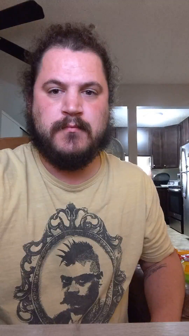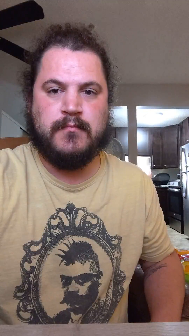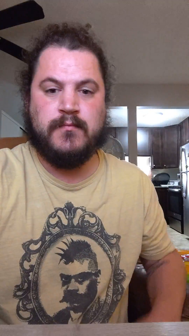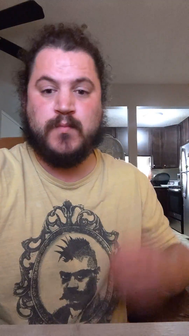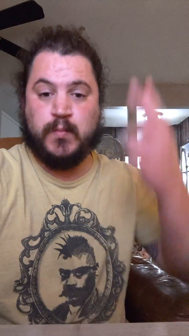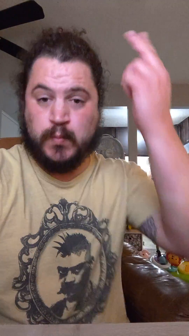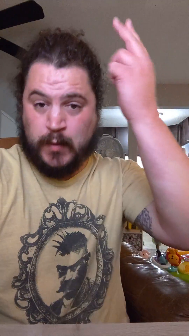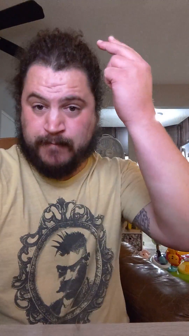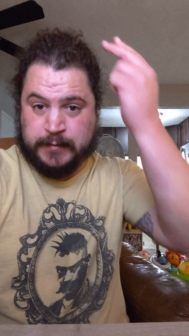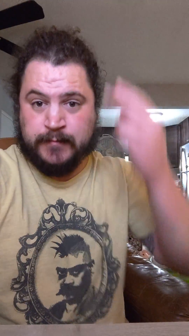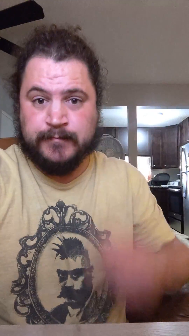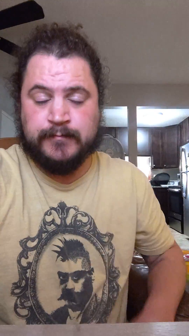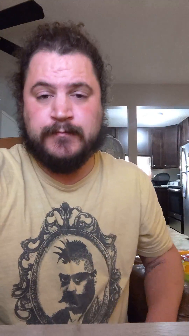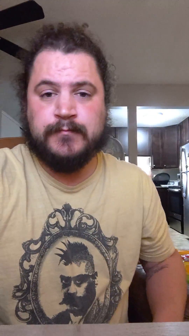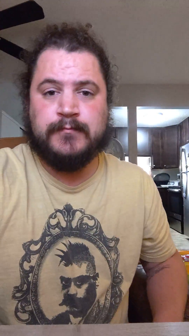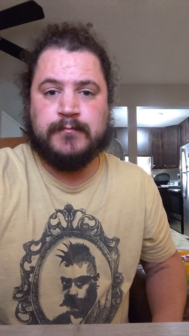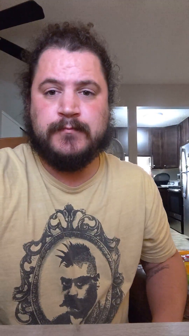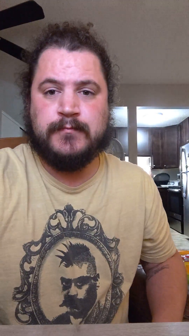rabbit